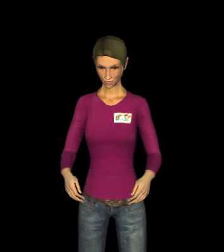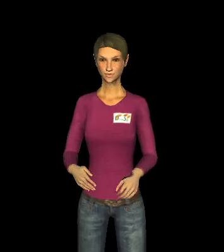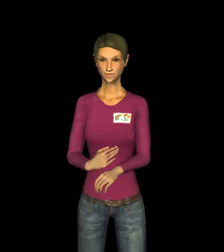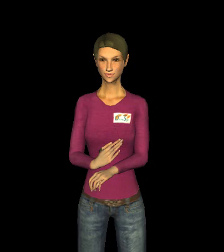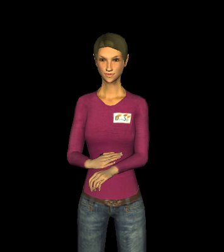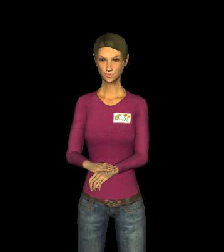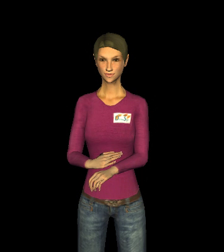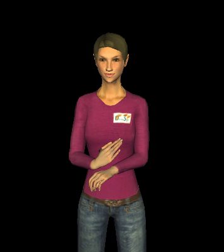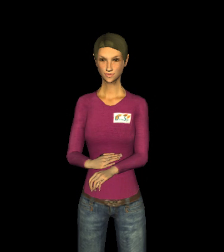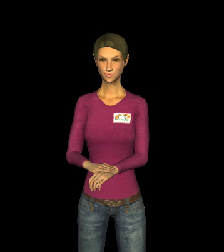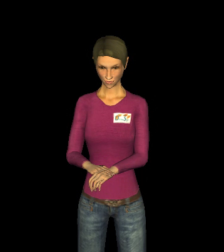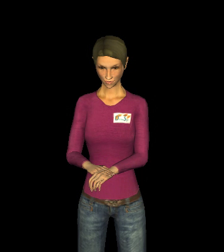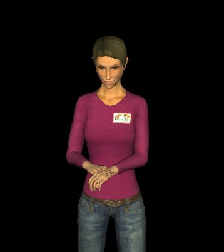تحذير